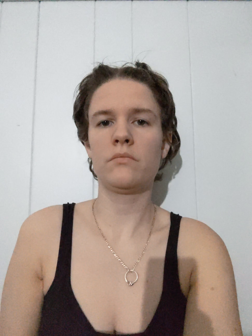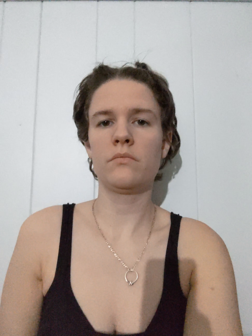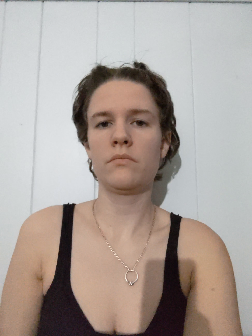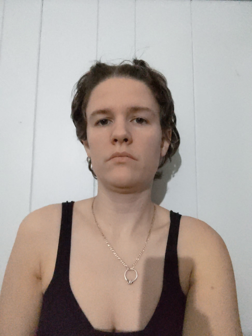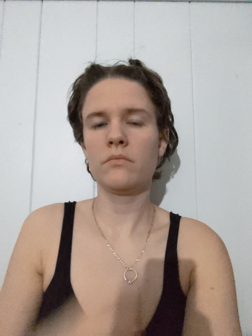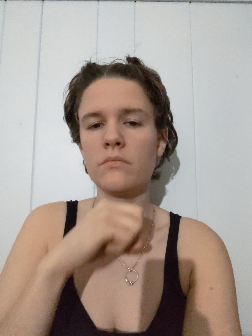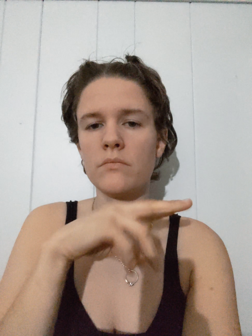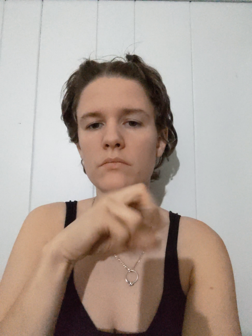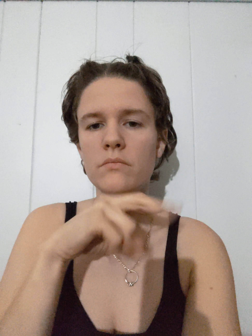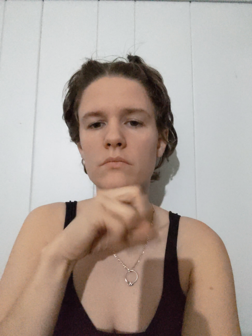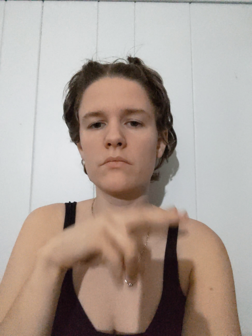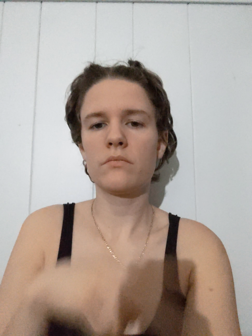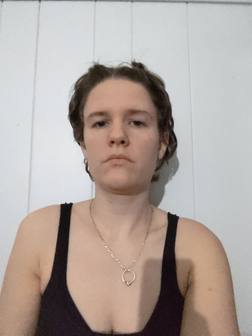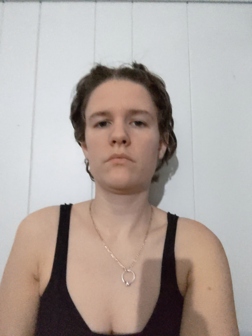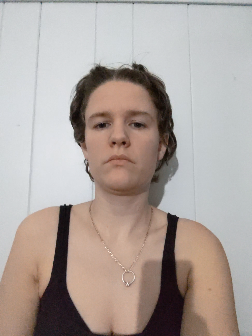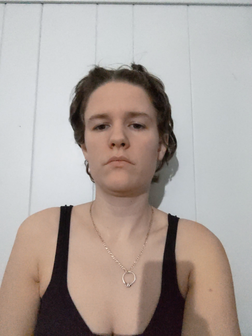frog